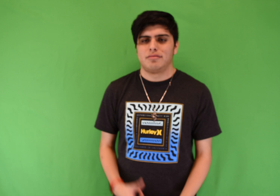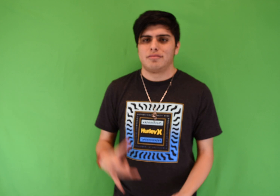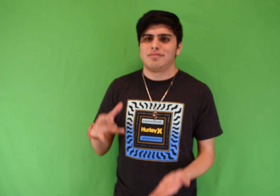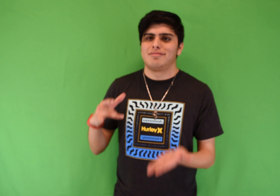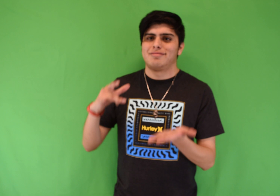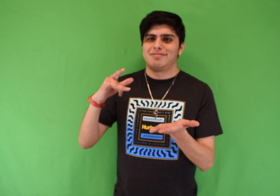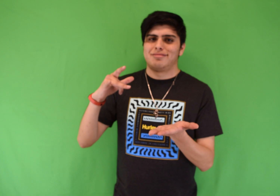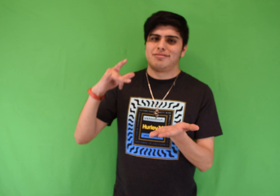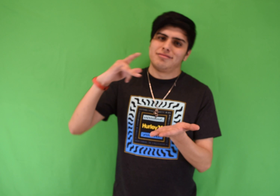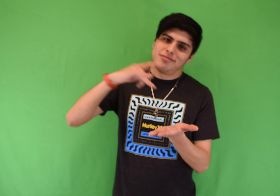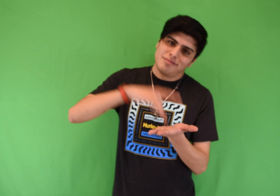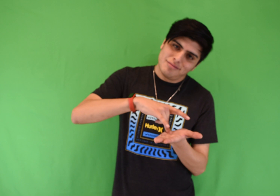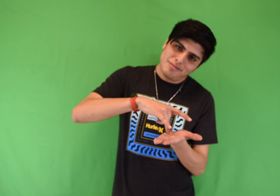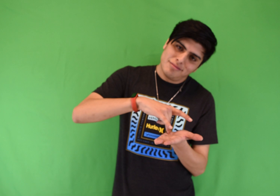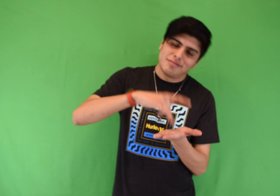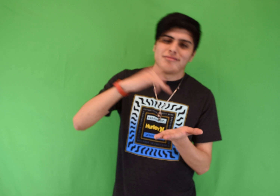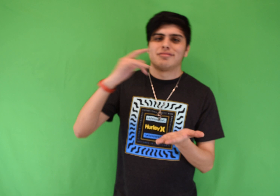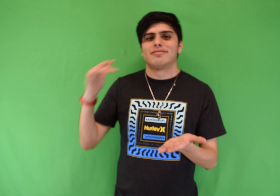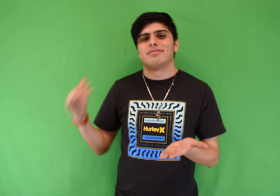gracias